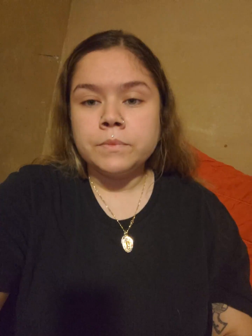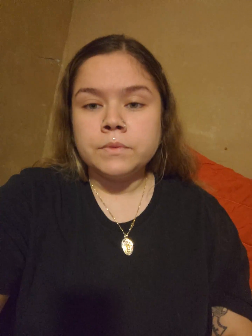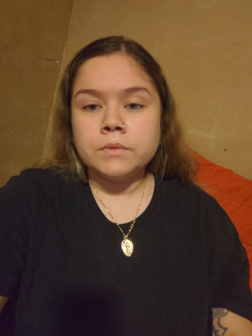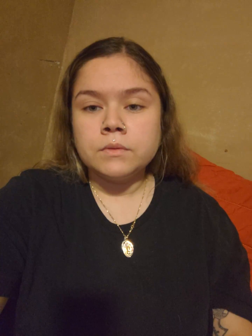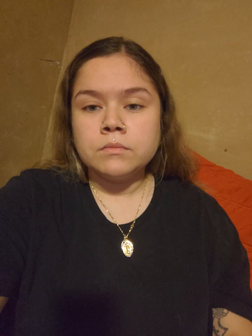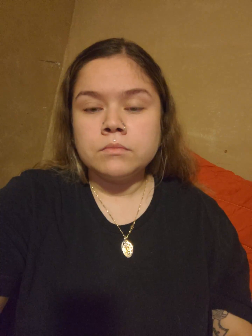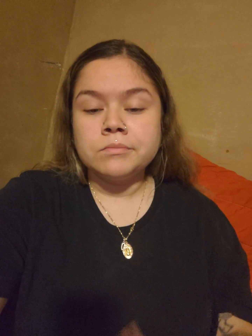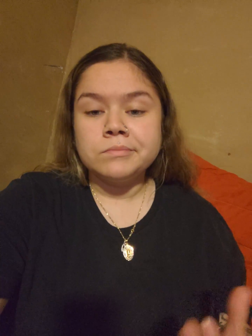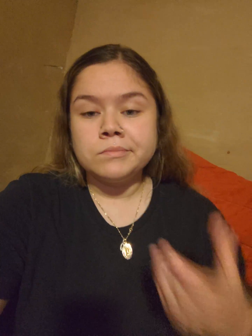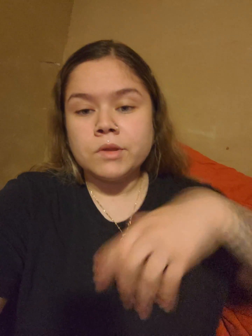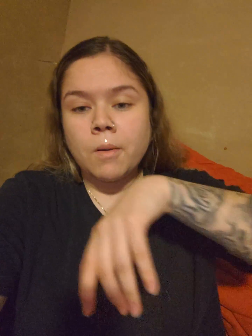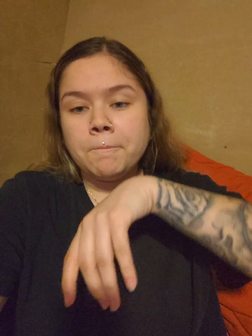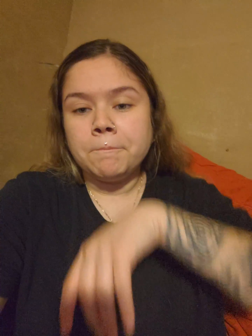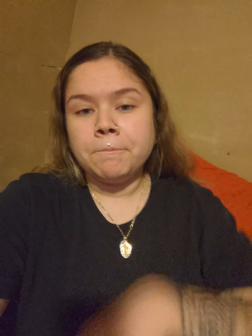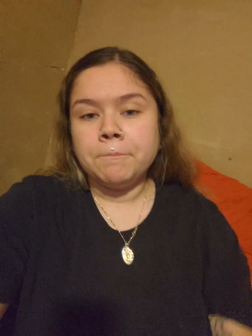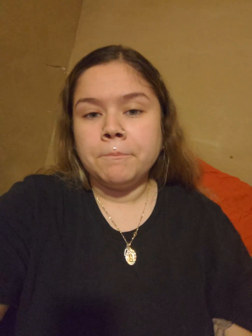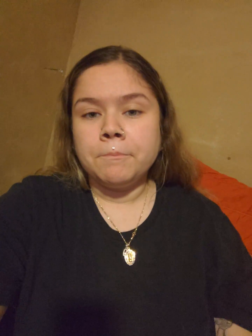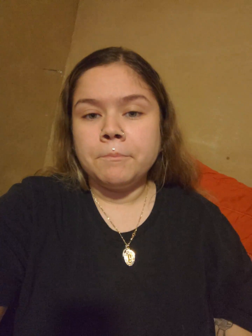dump